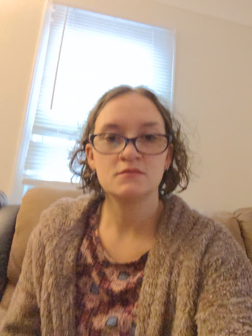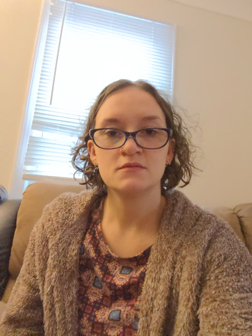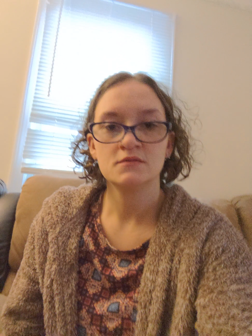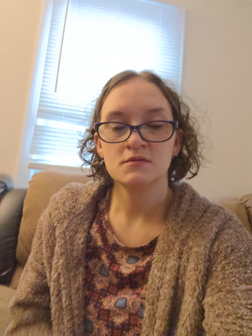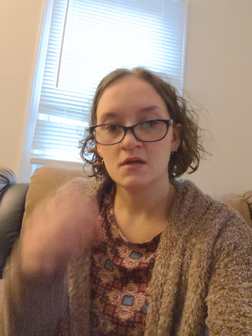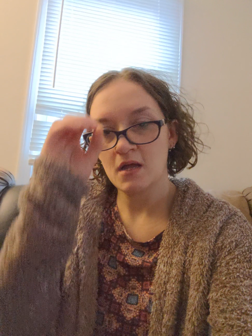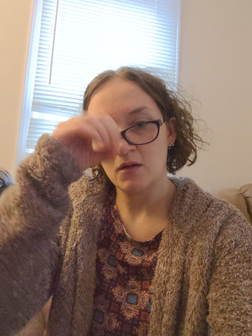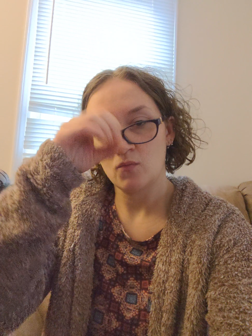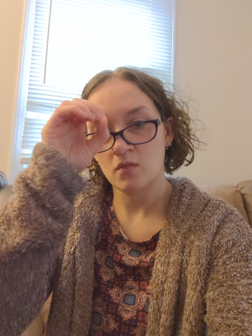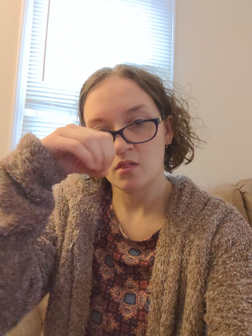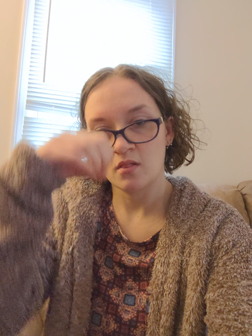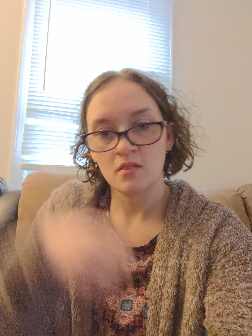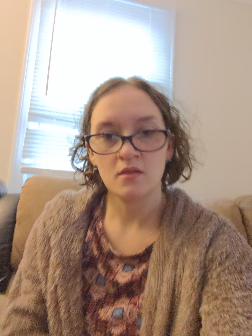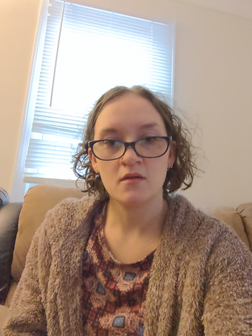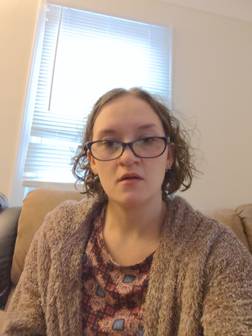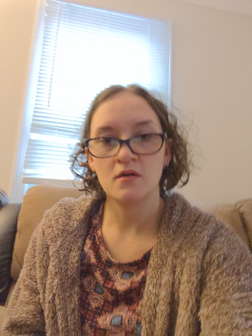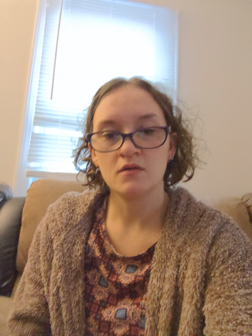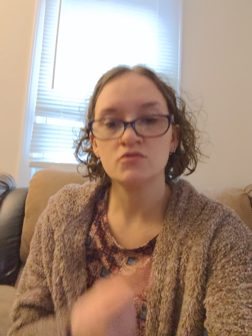owl